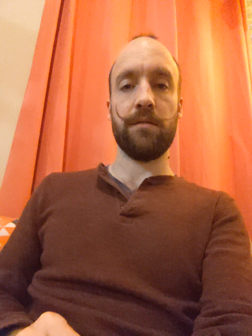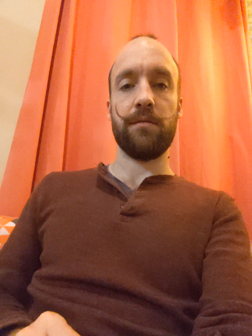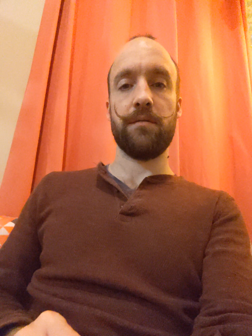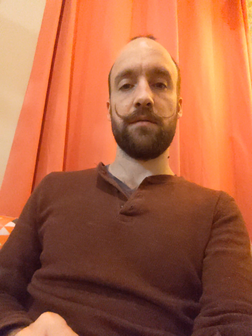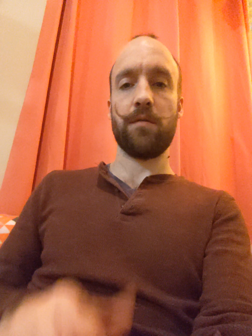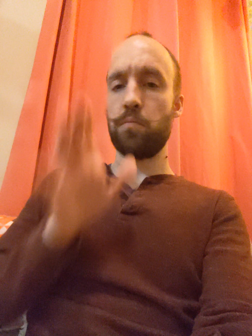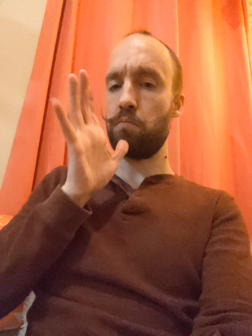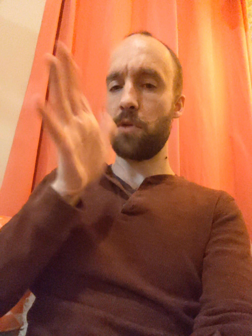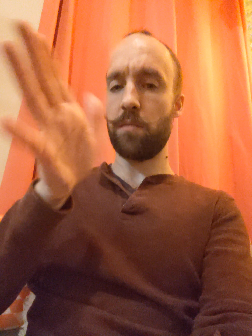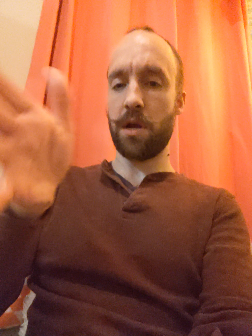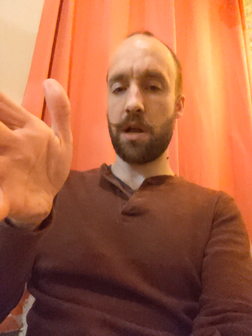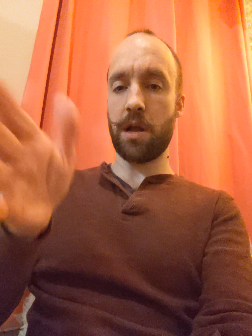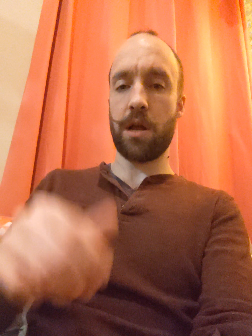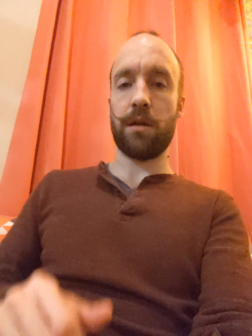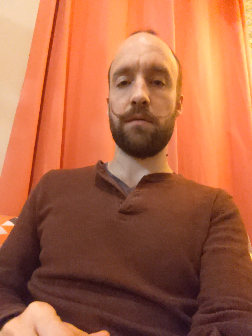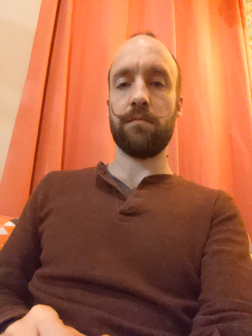grandma